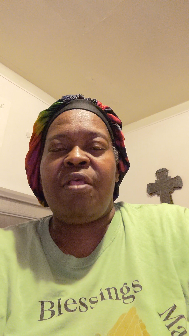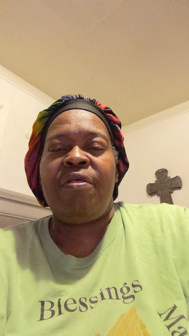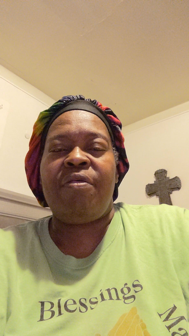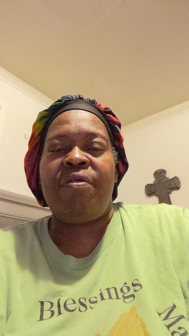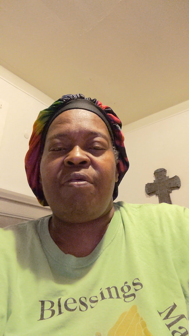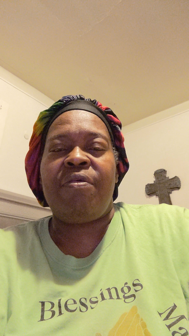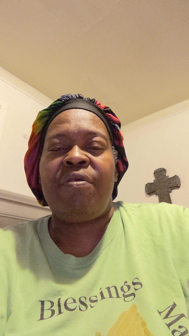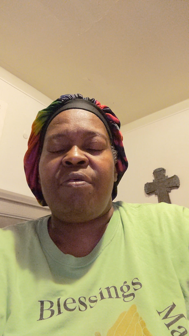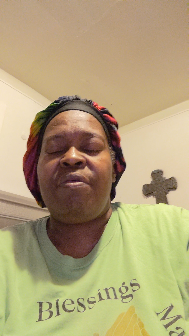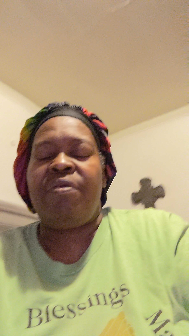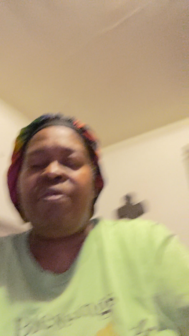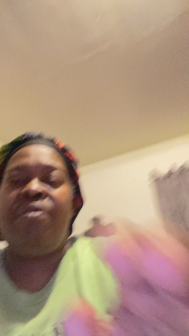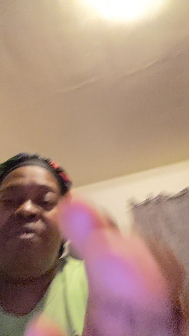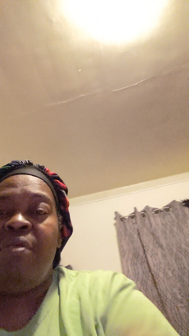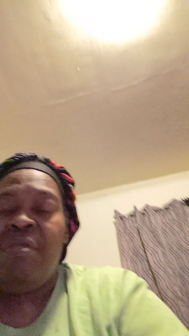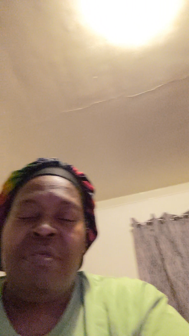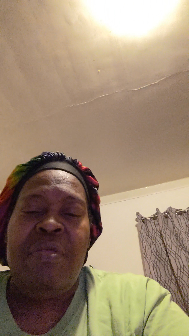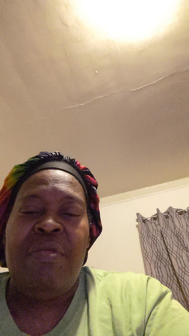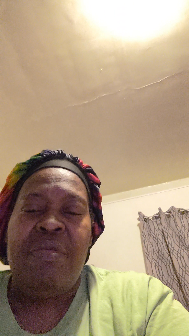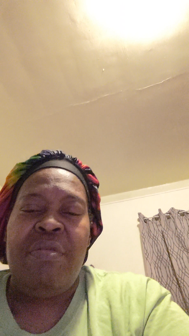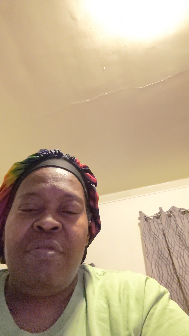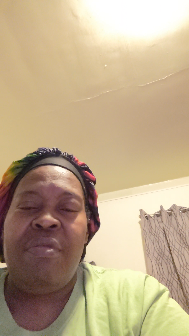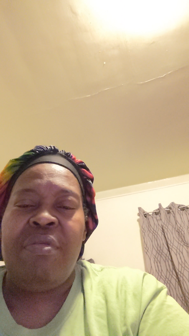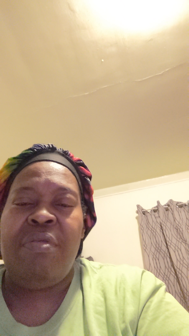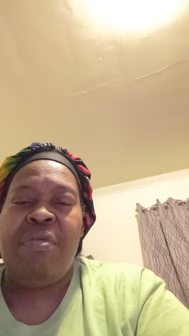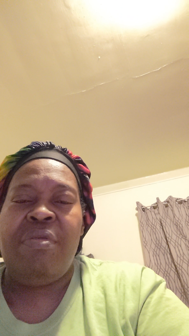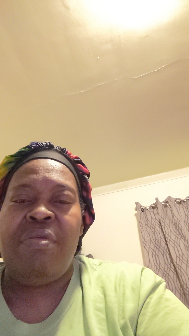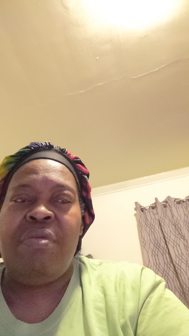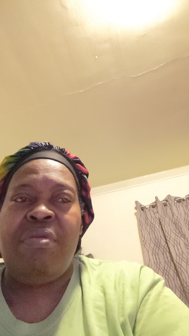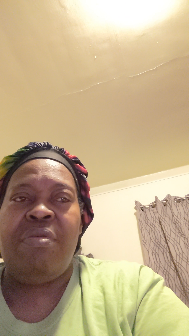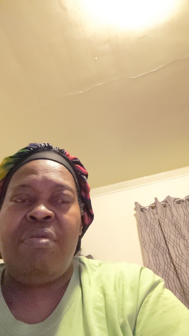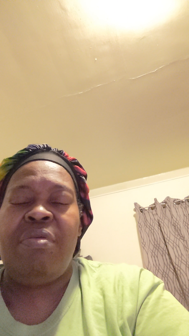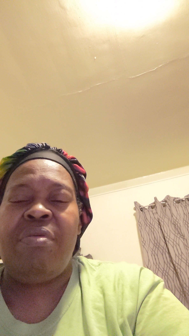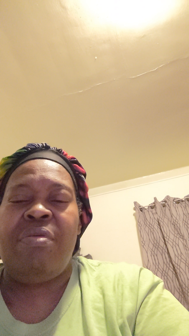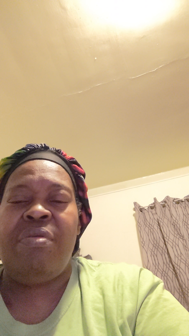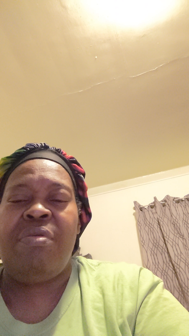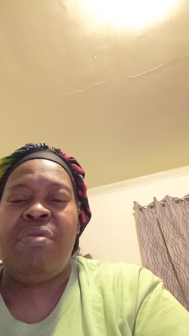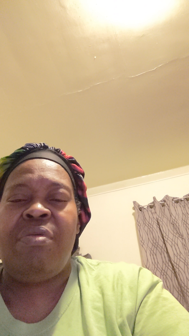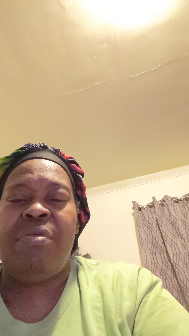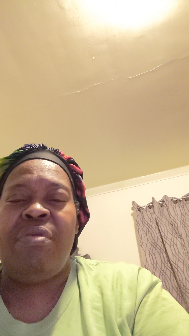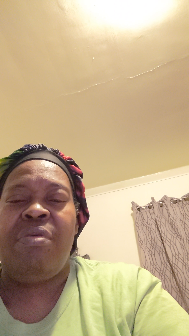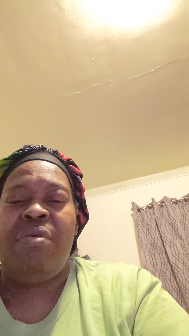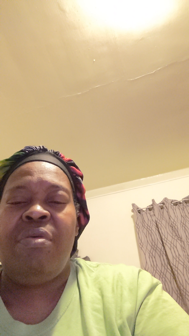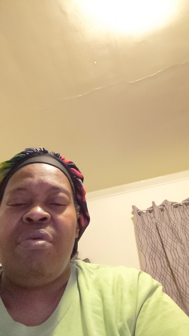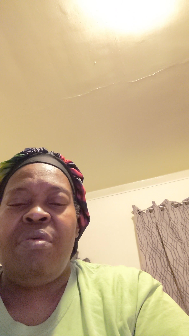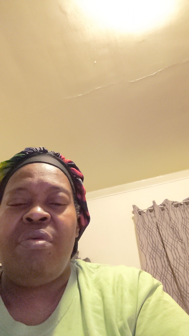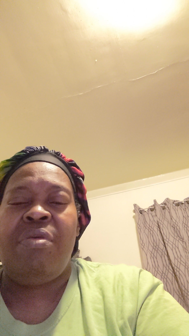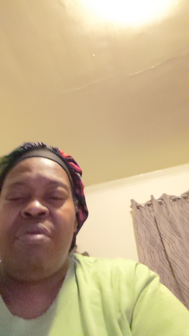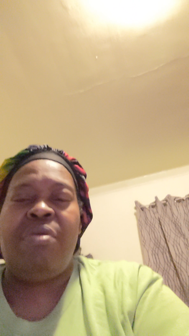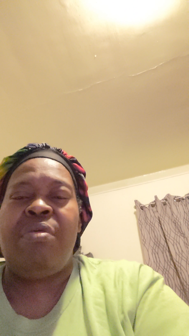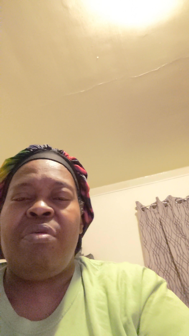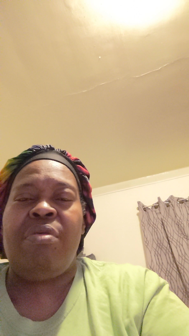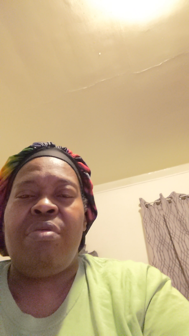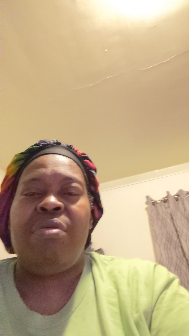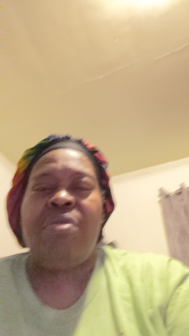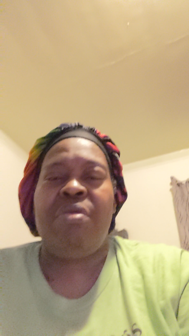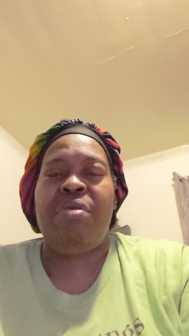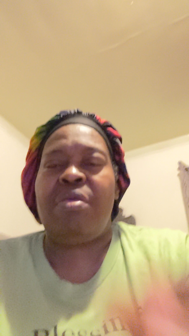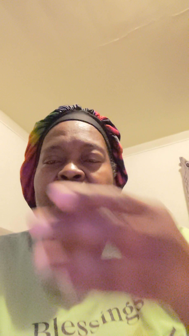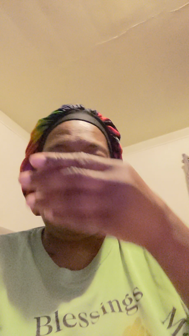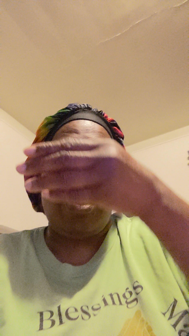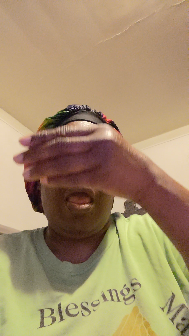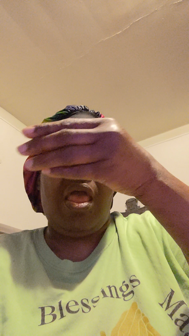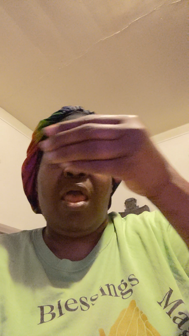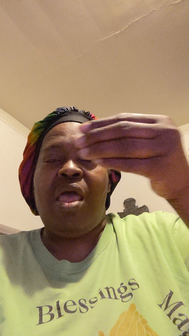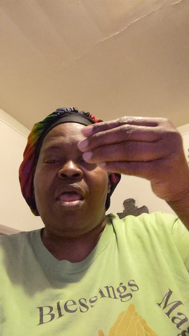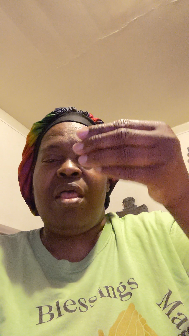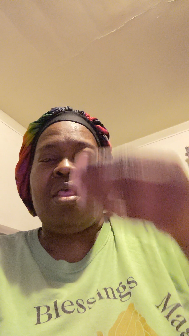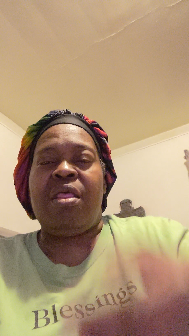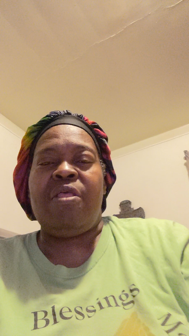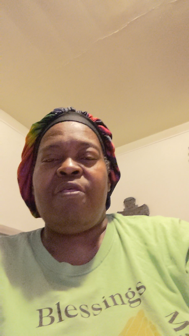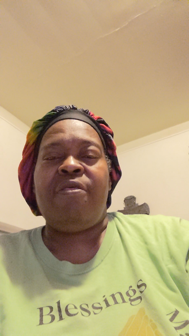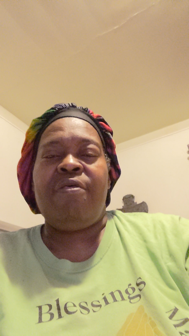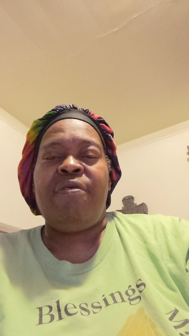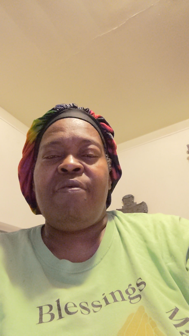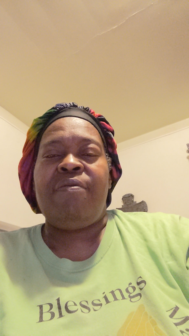and